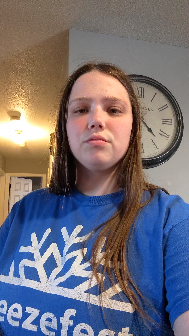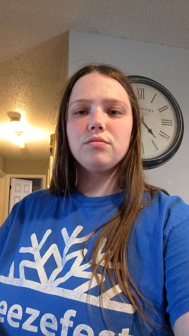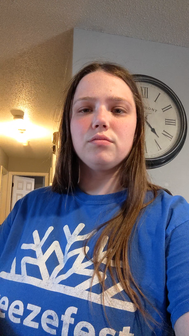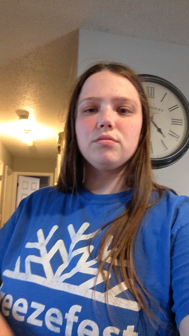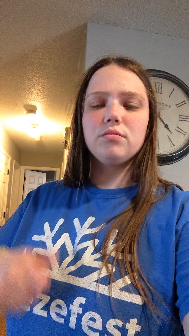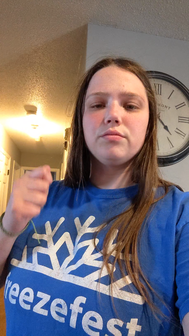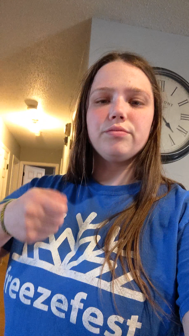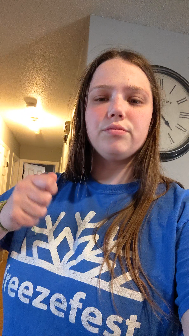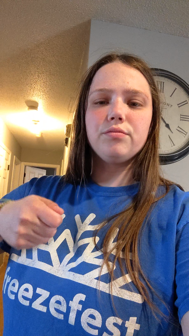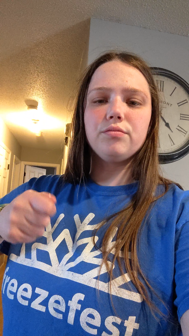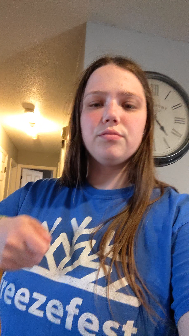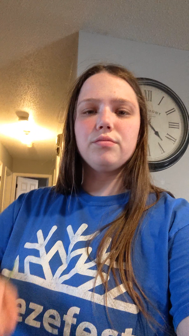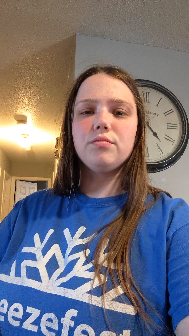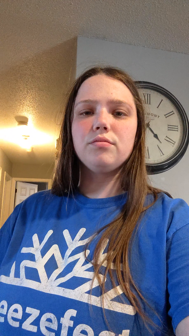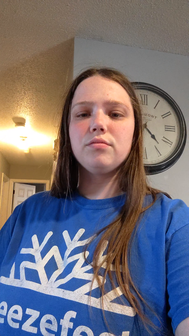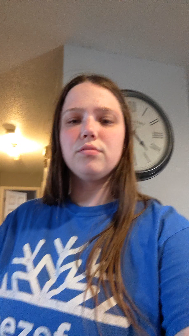hammer